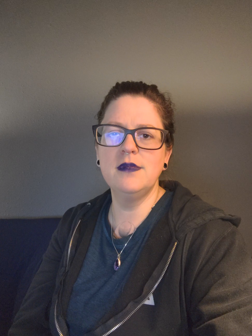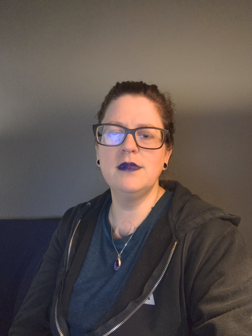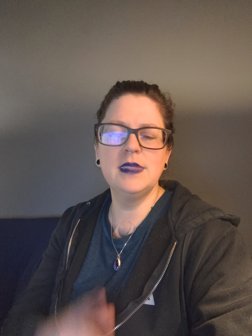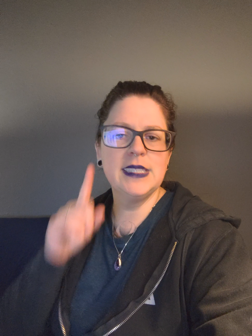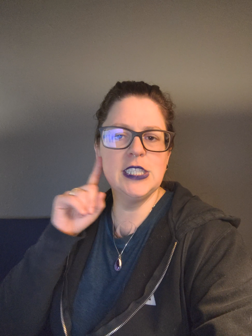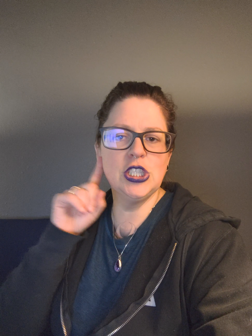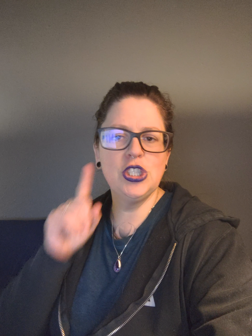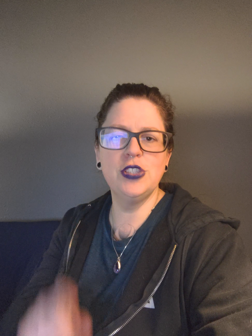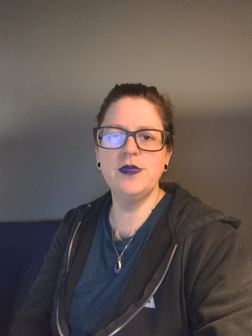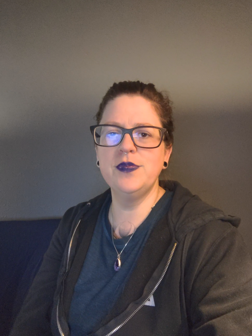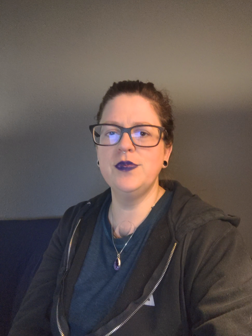hear